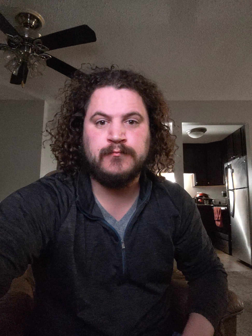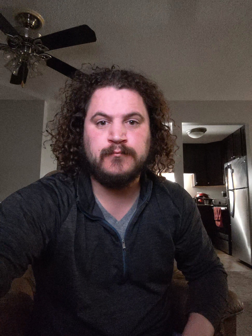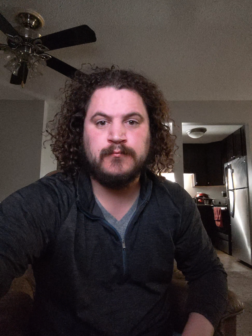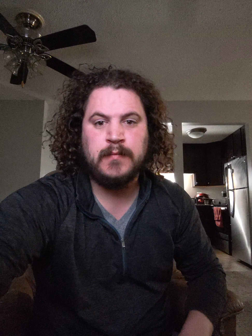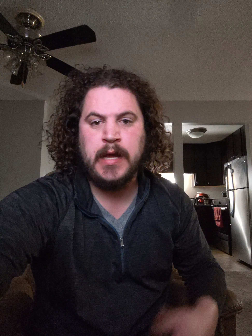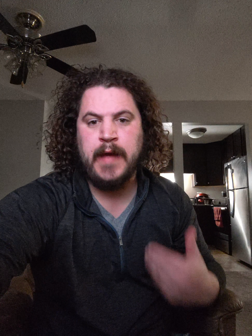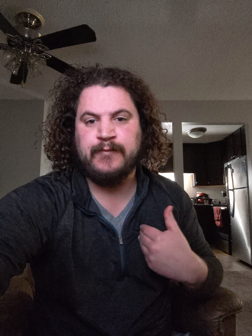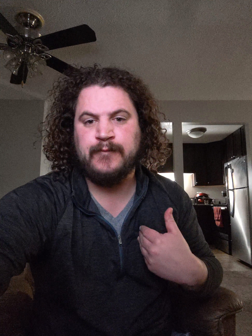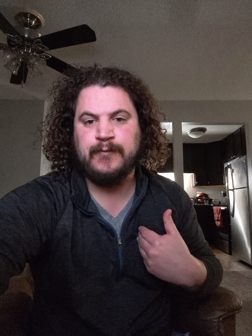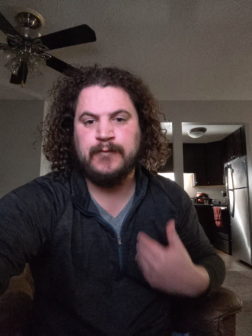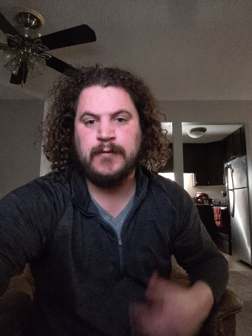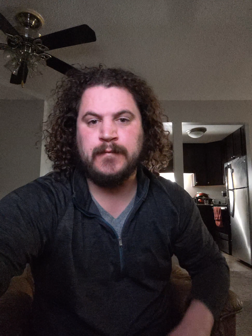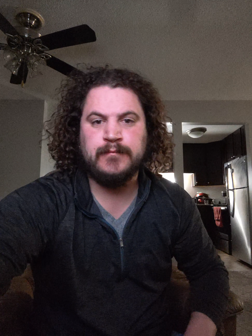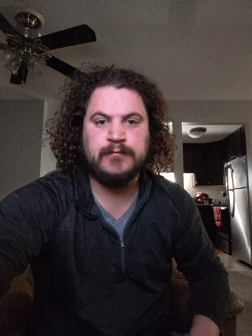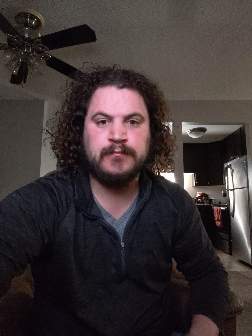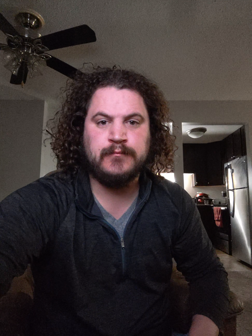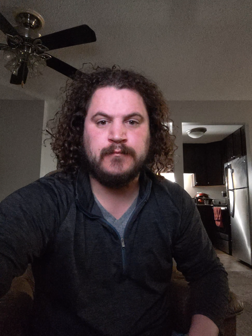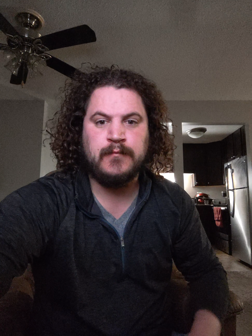have